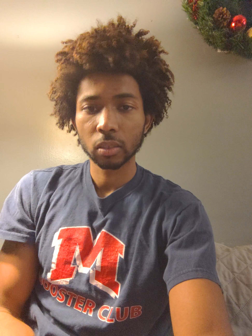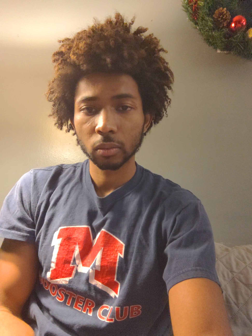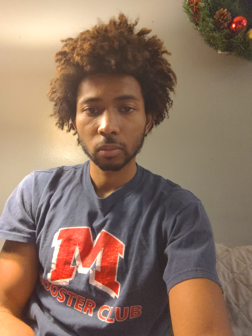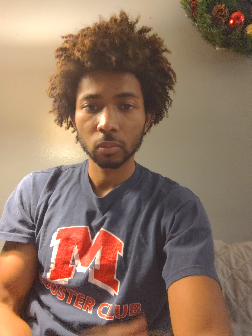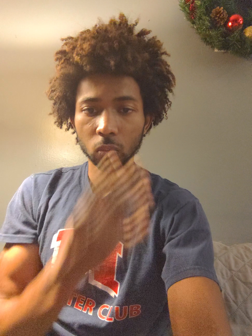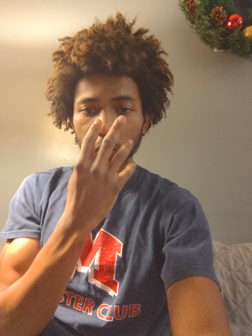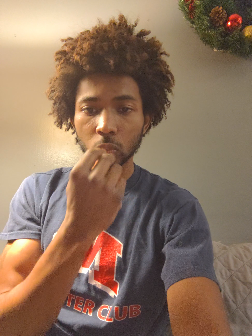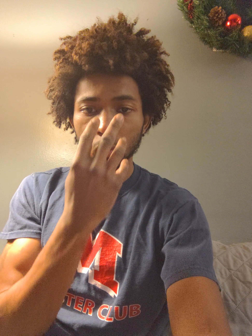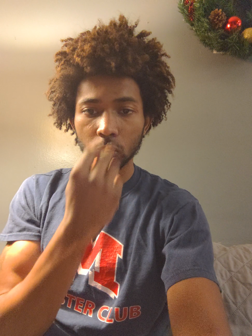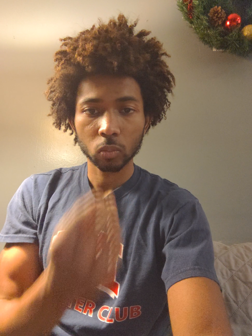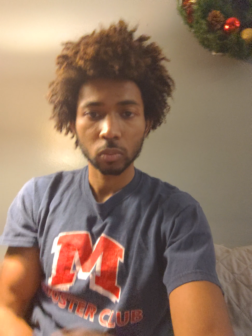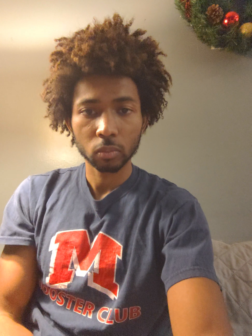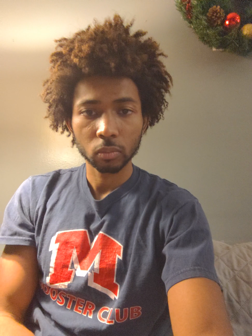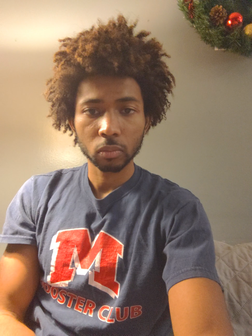wolf